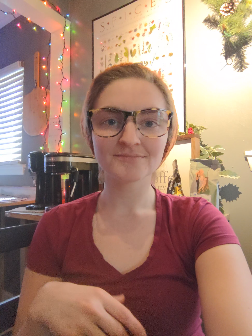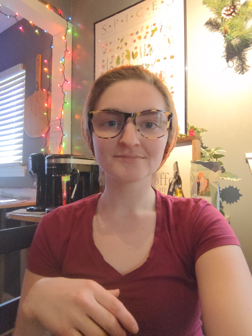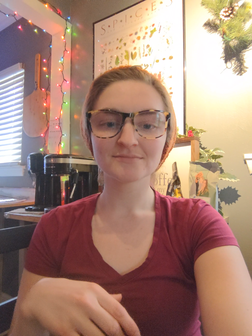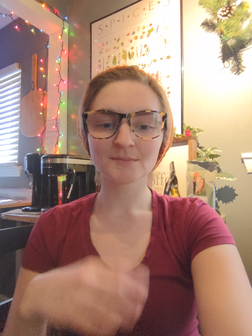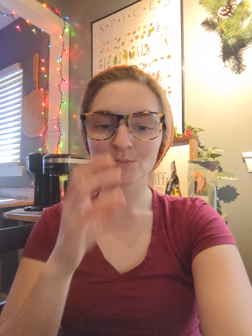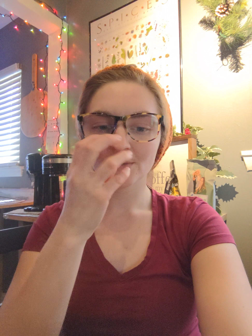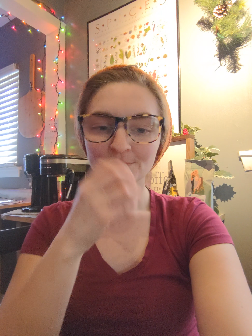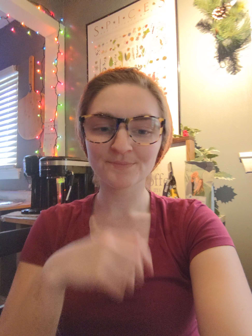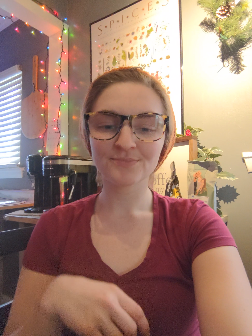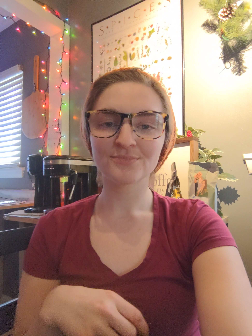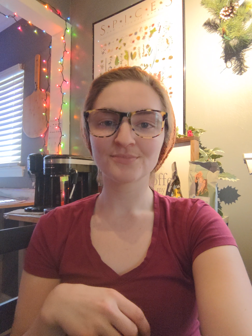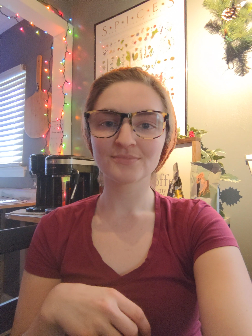clown